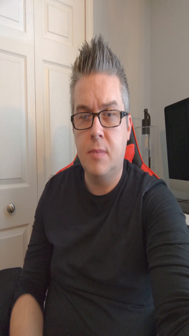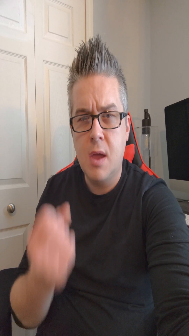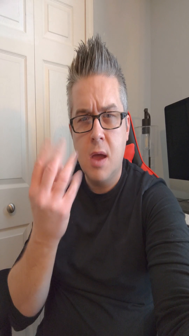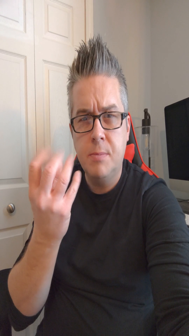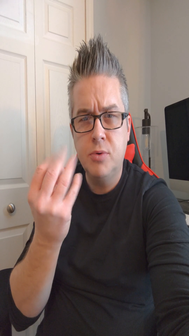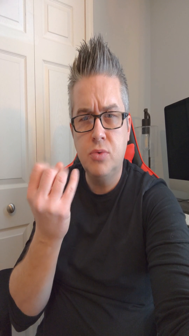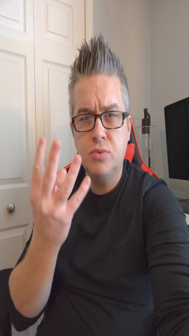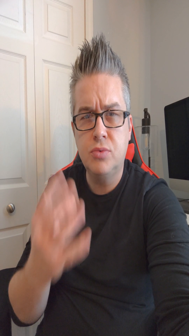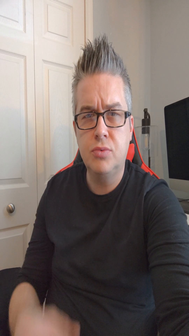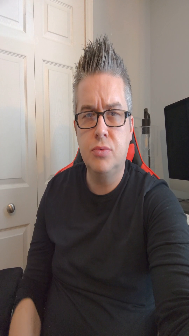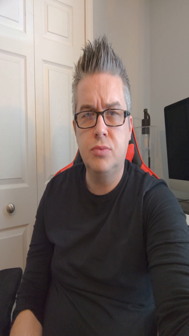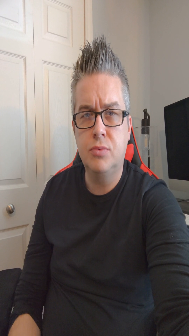many